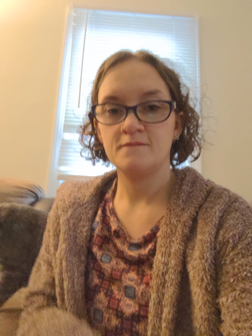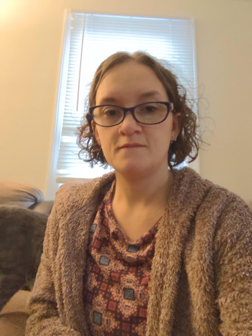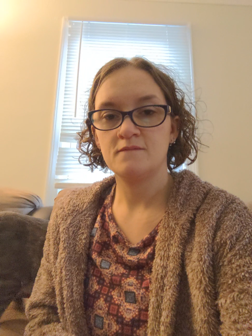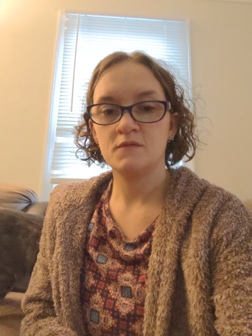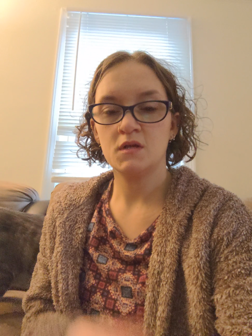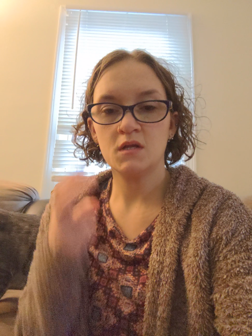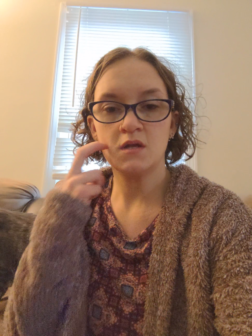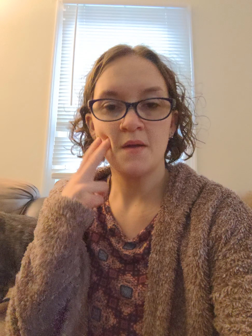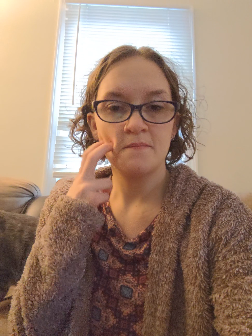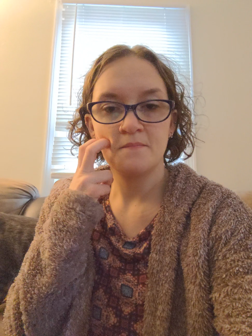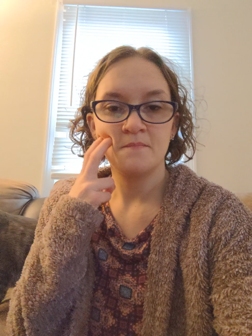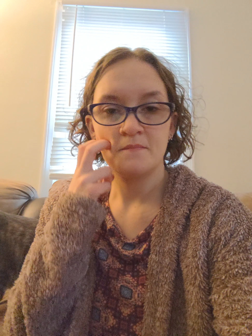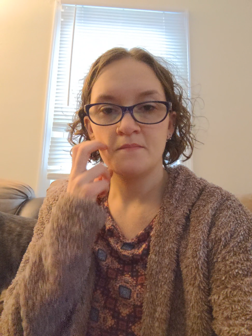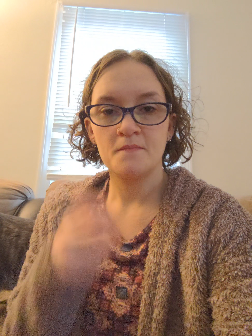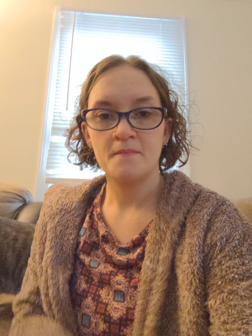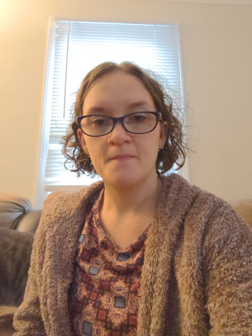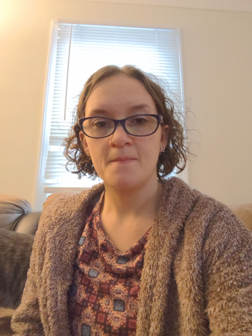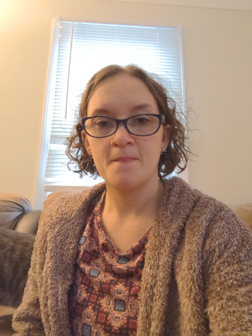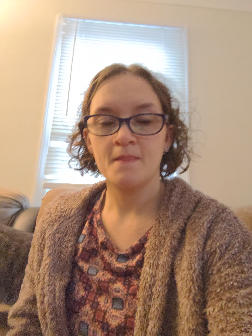gum